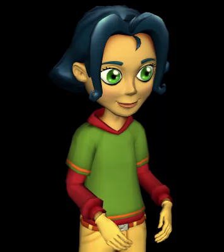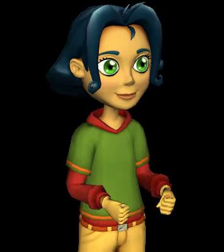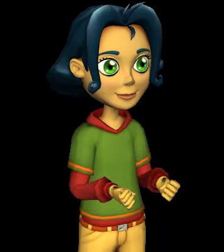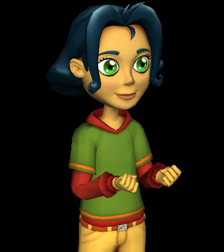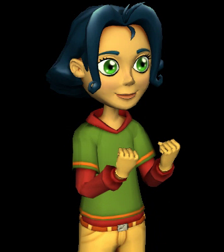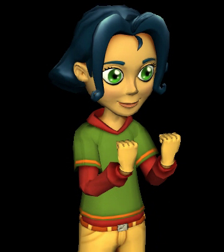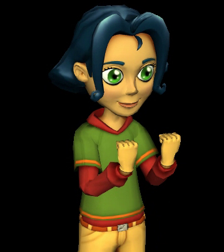قوي